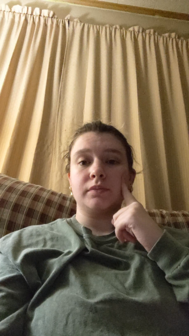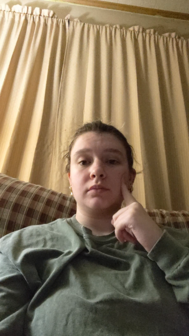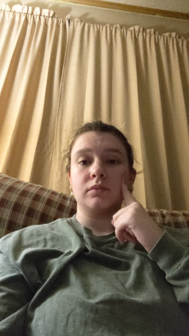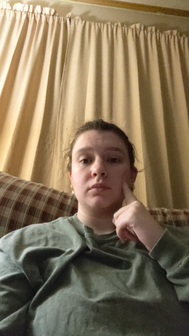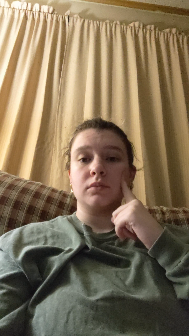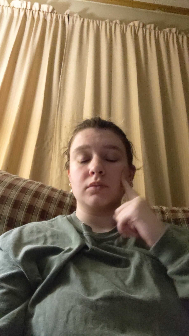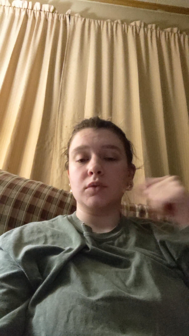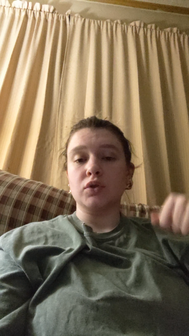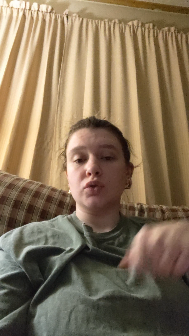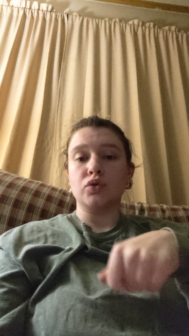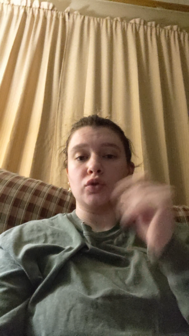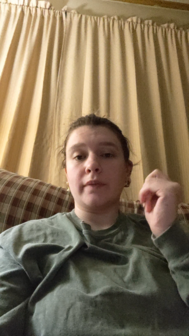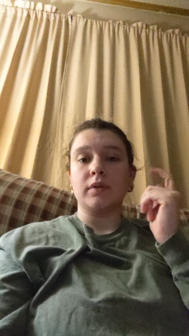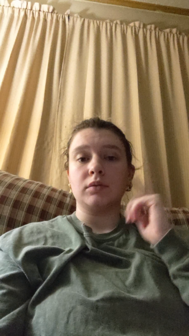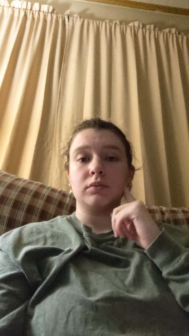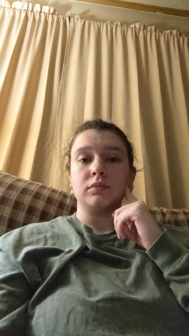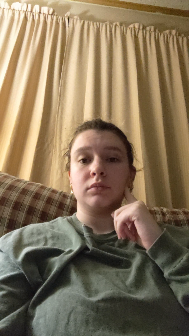shovel